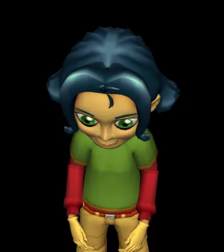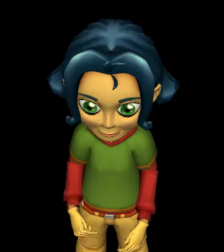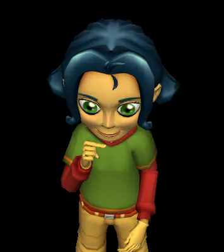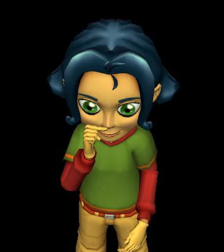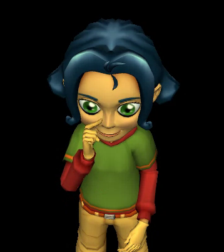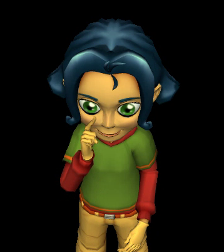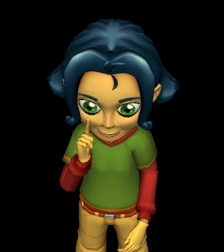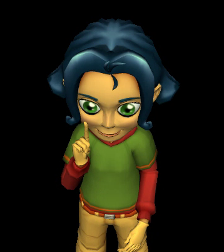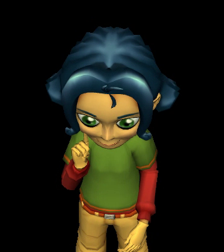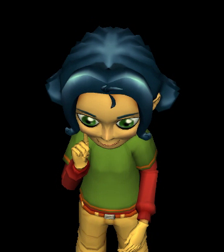ماي